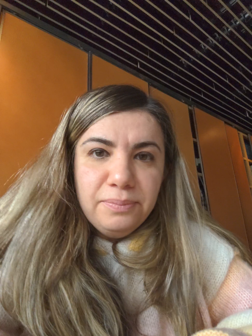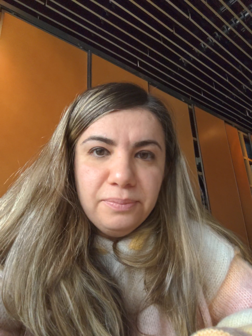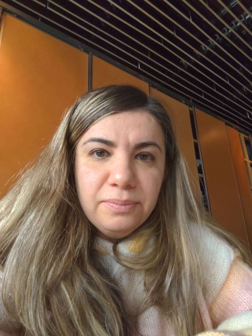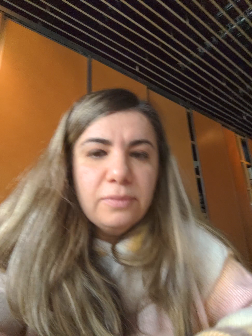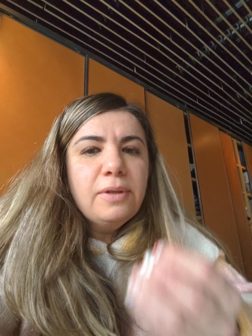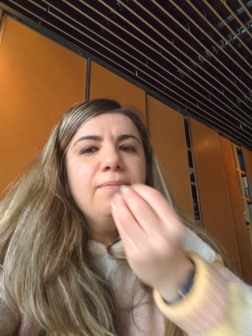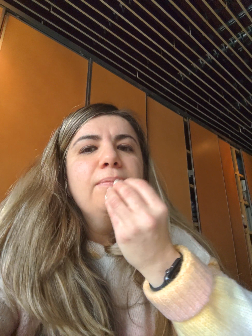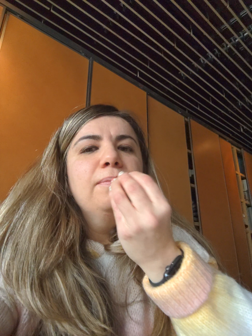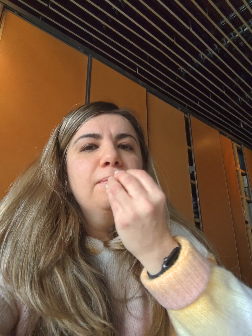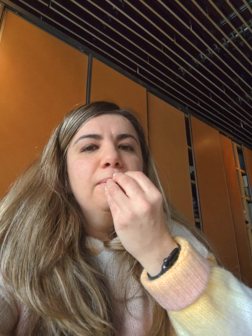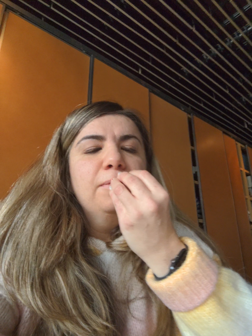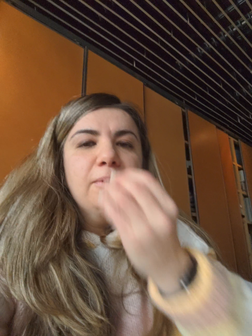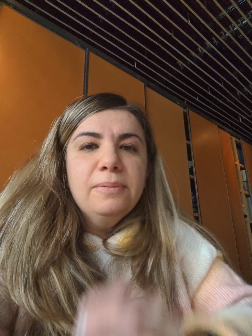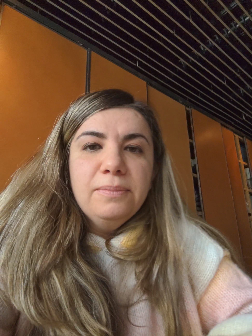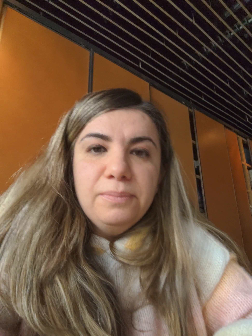food